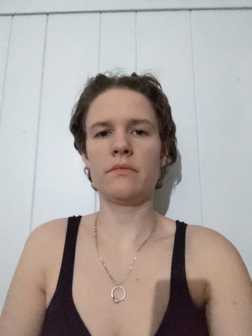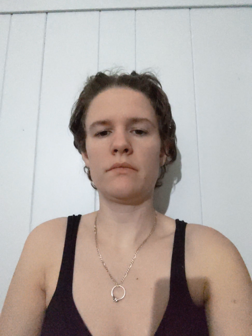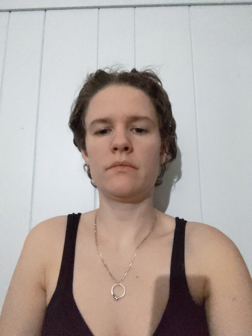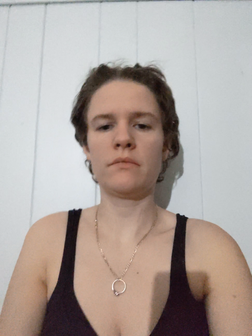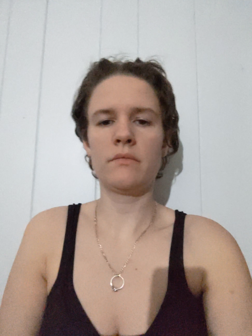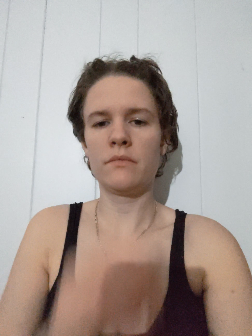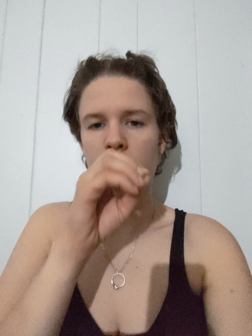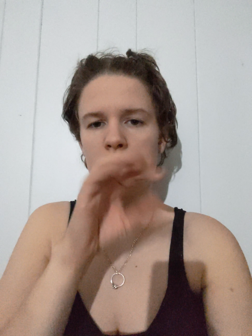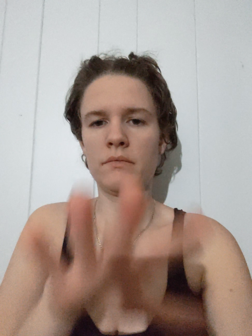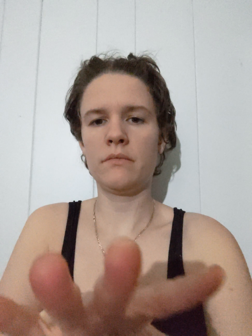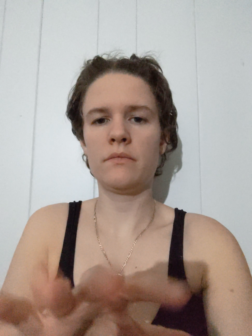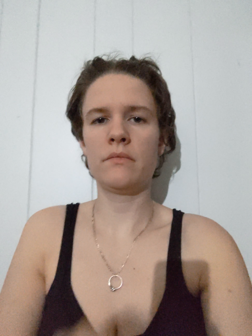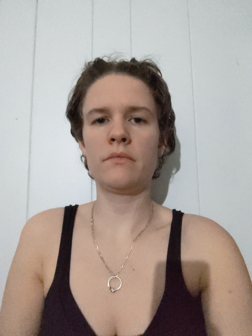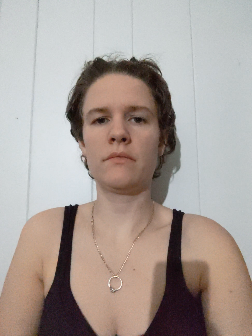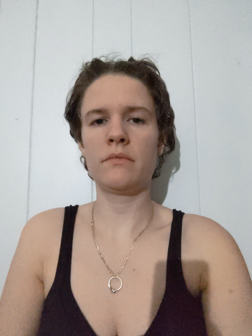blow